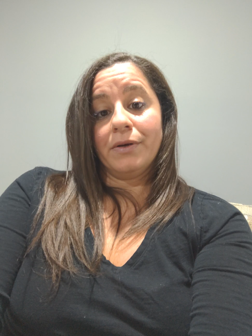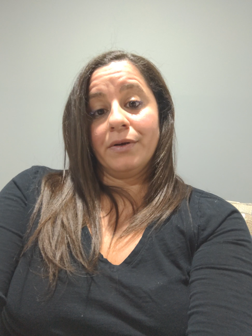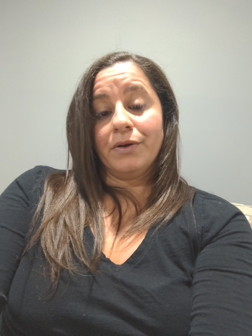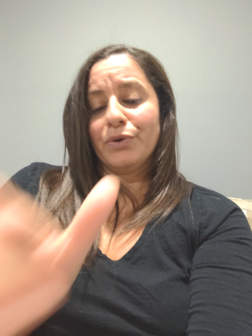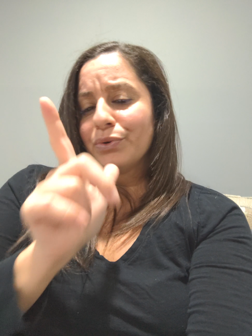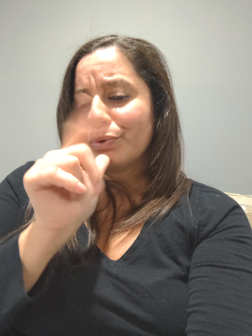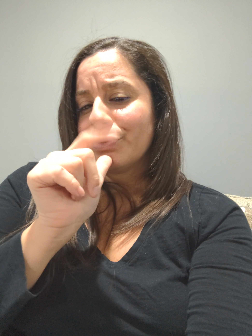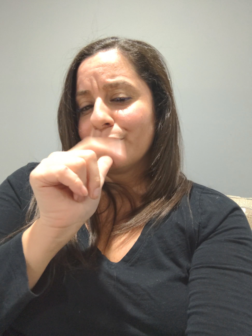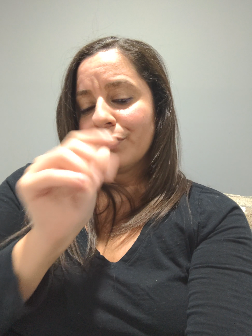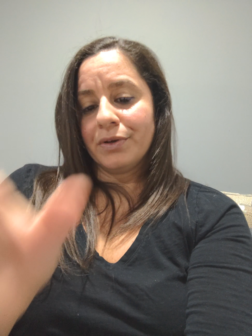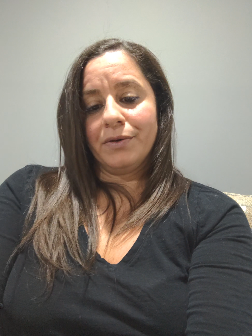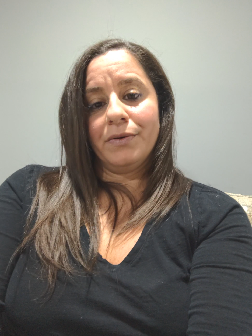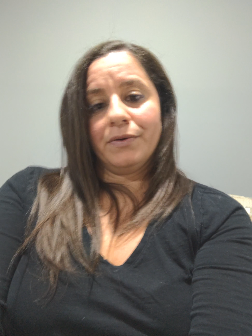who